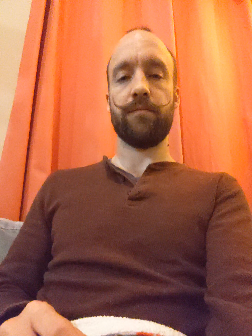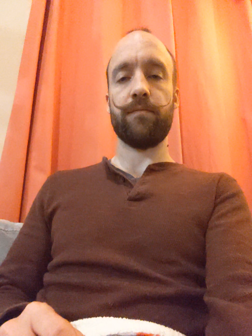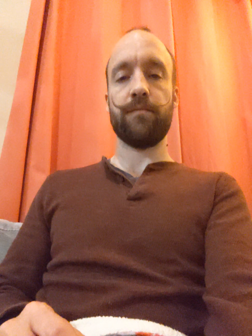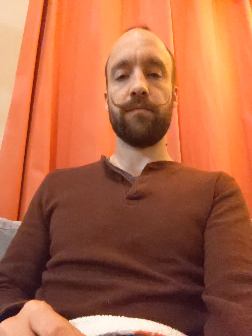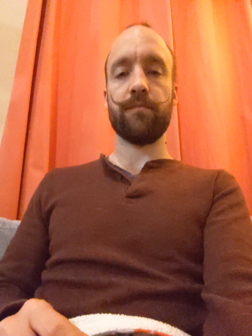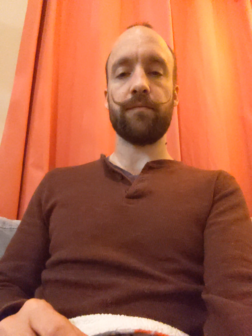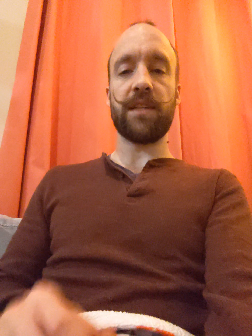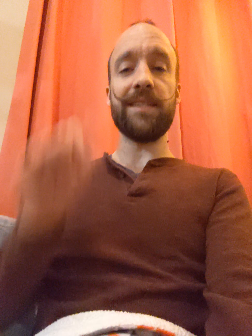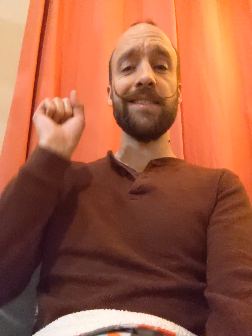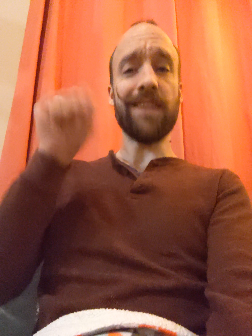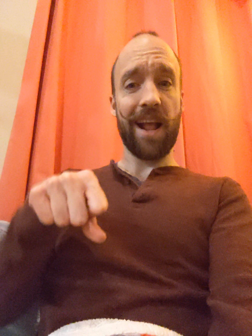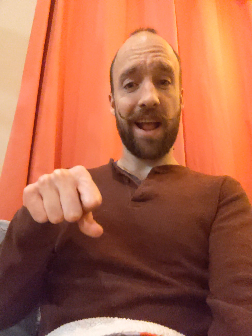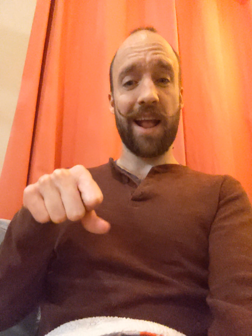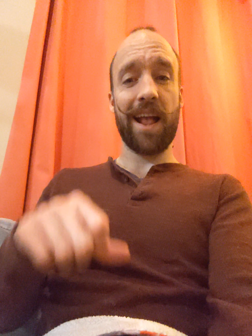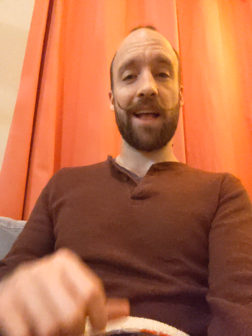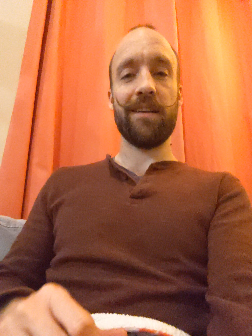can